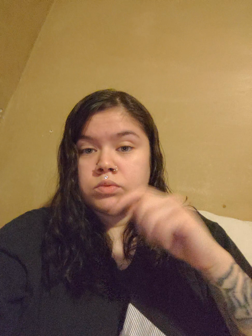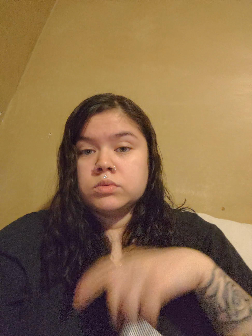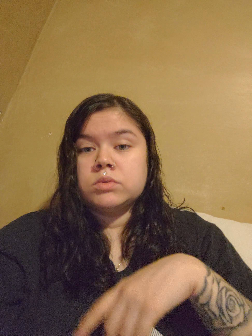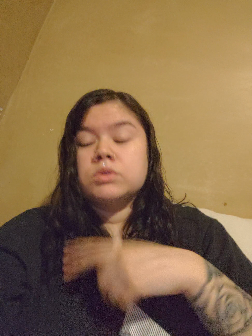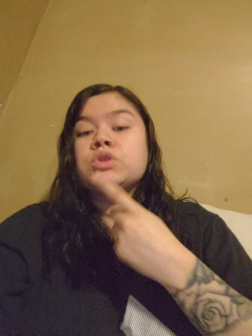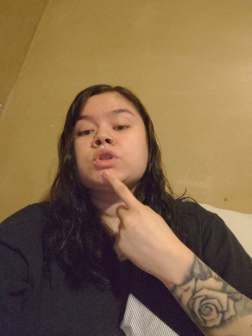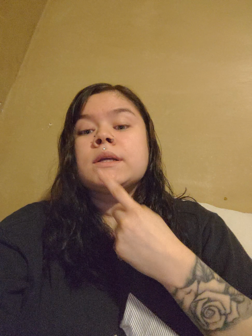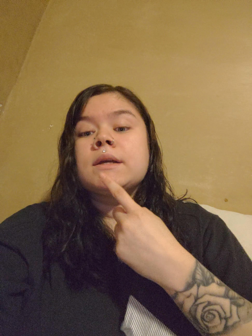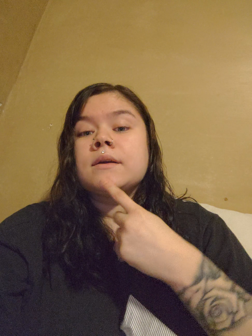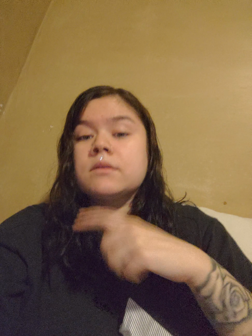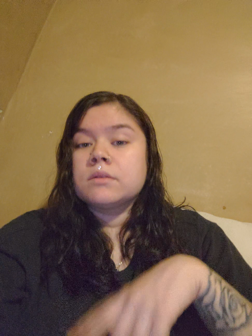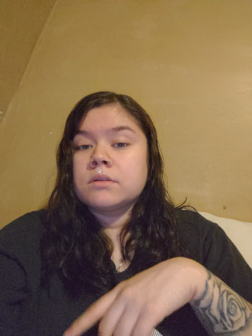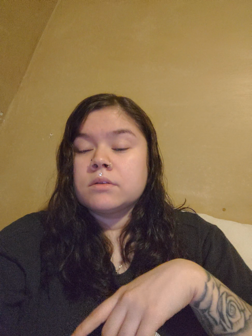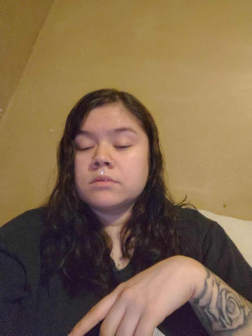chin